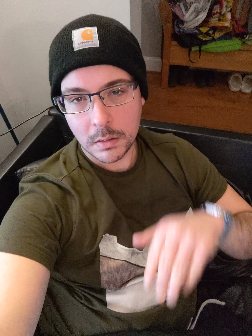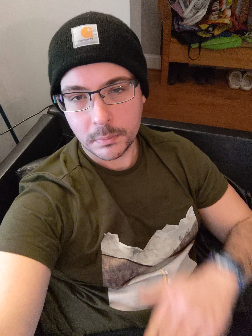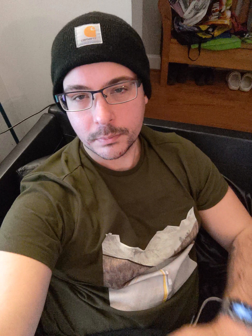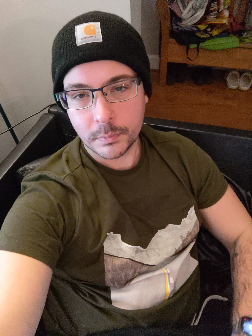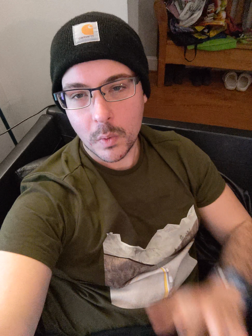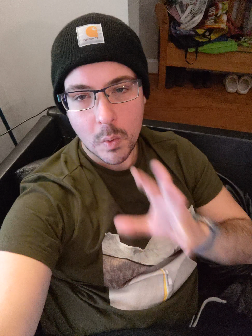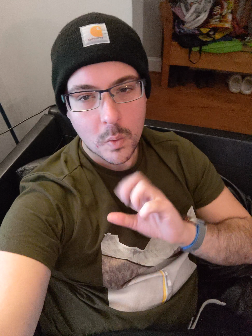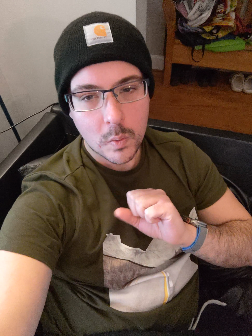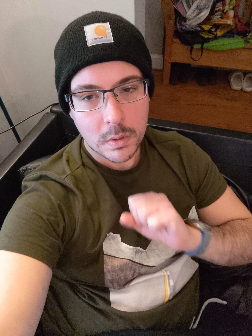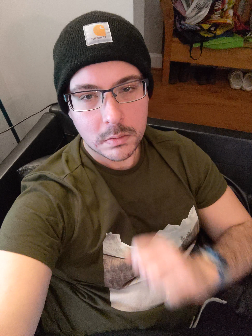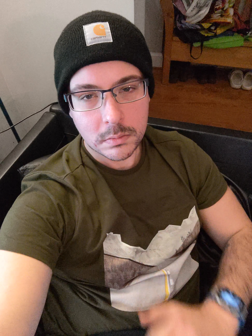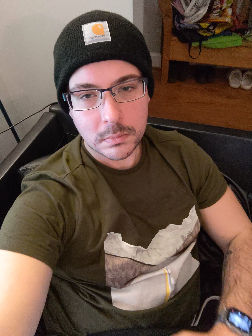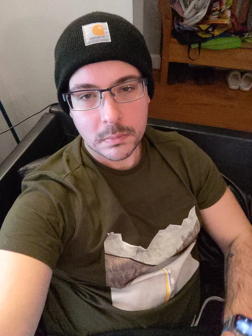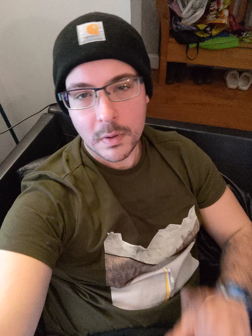old